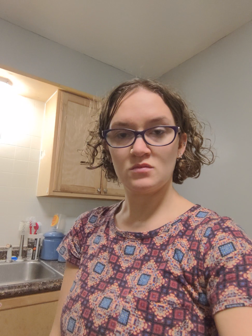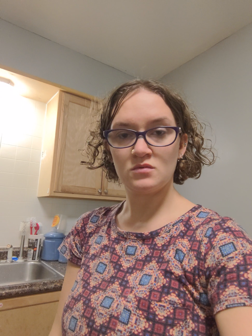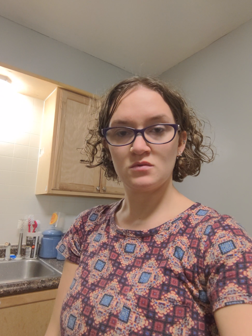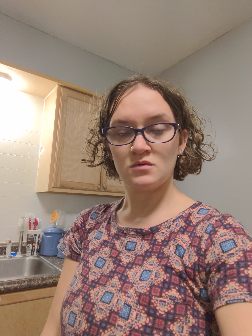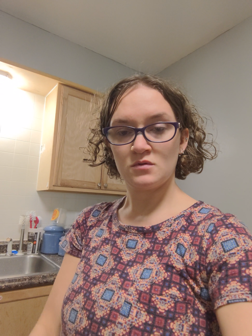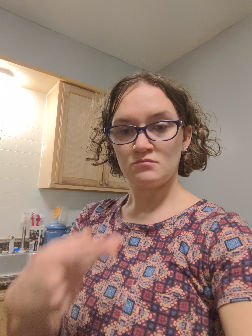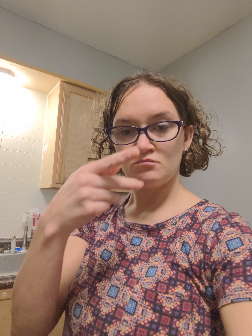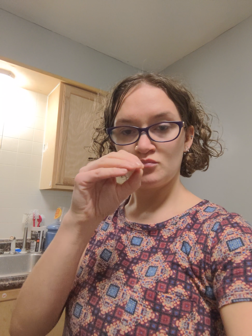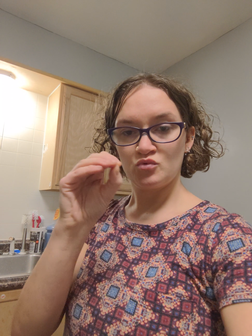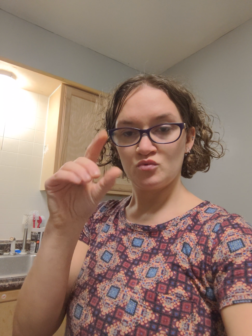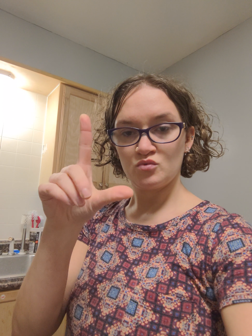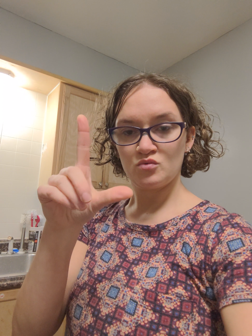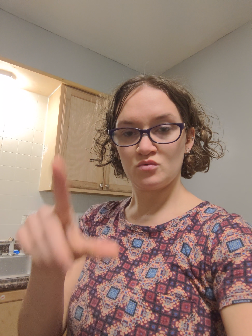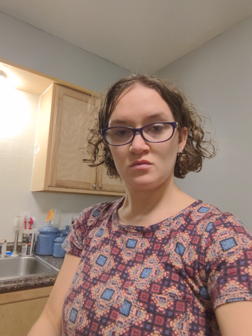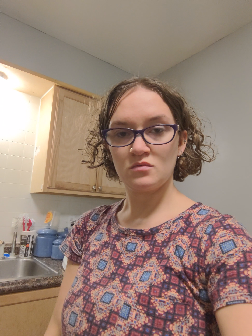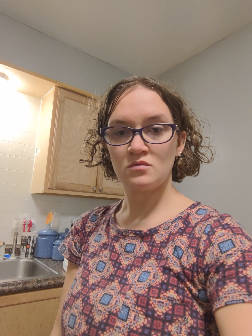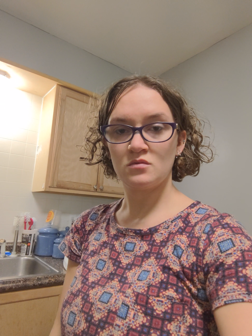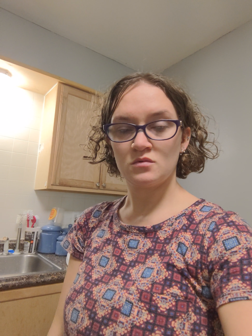pool